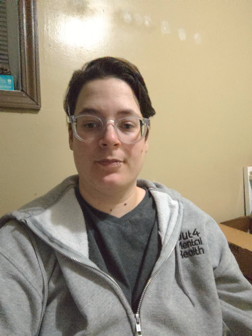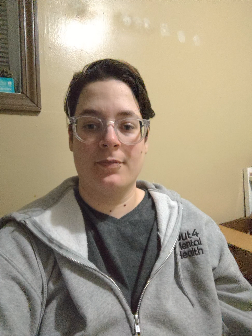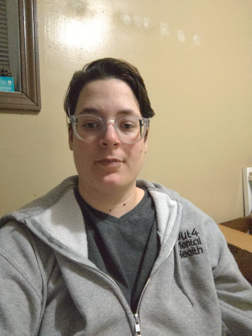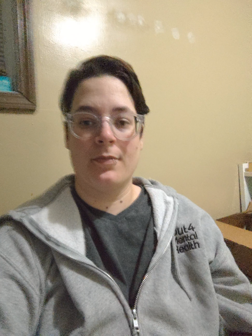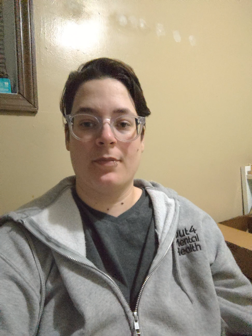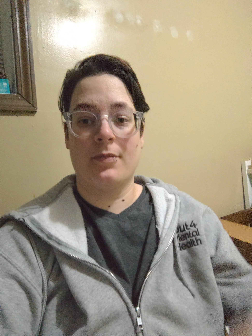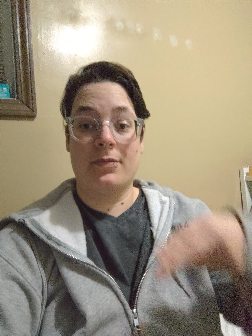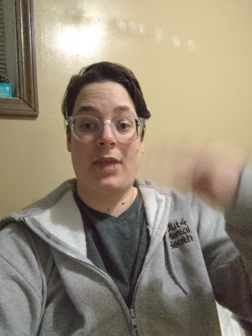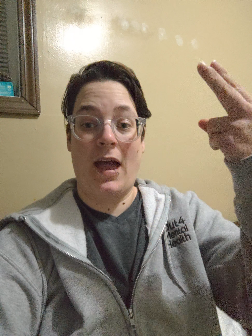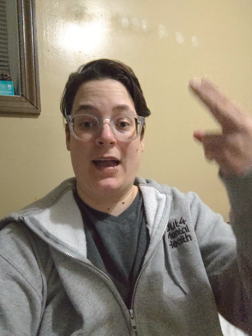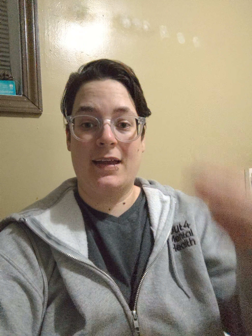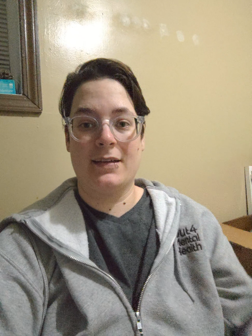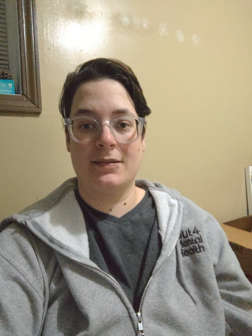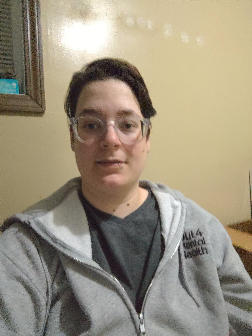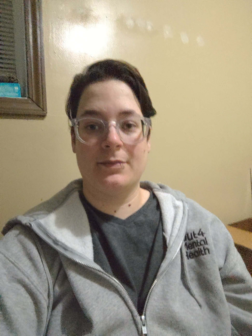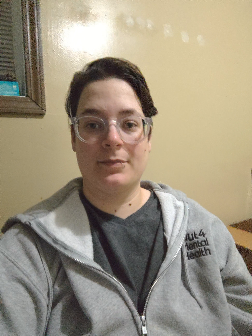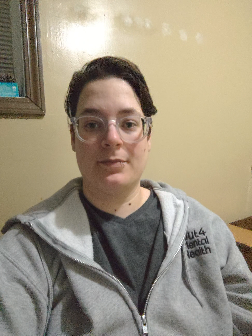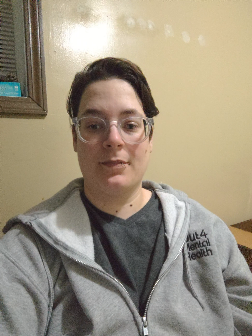high